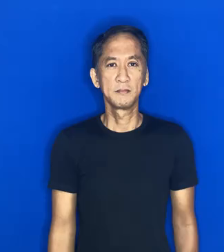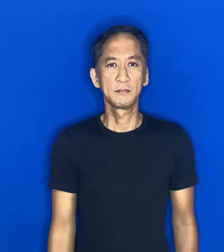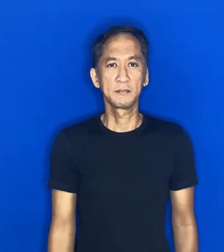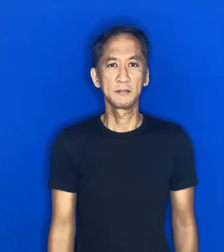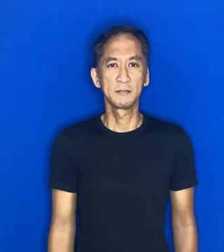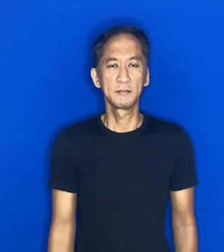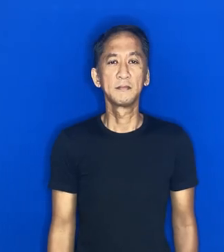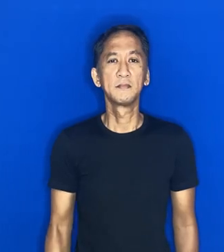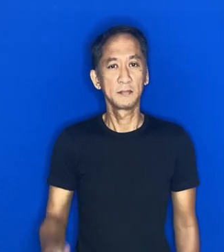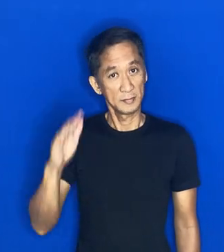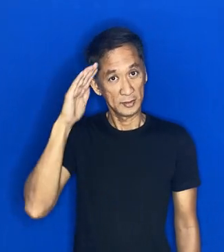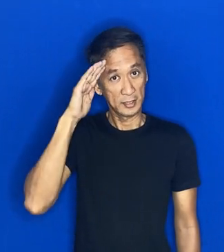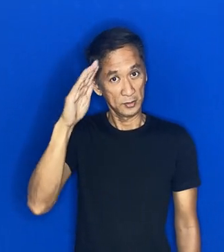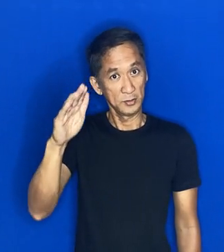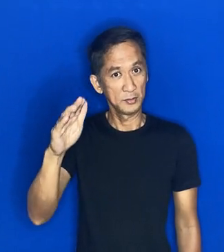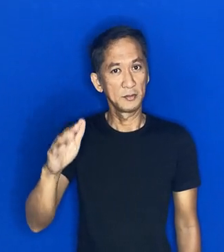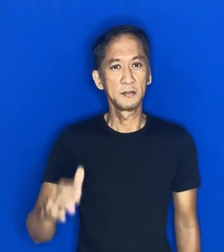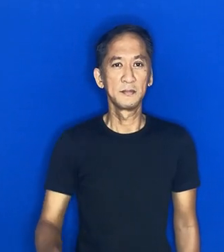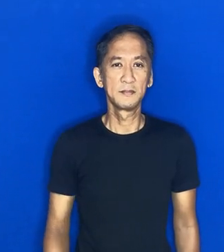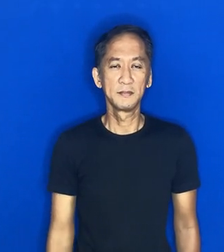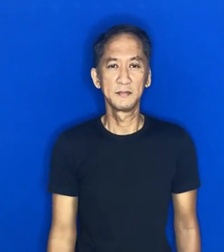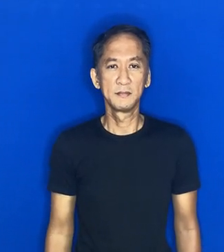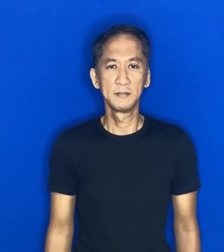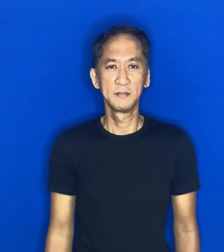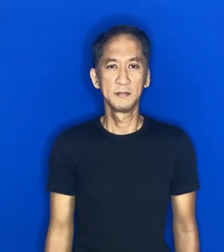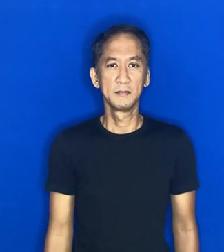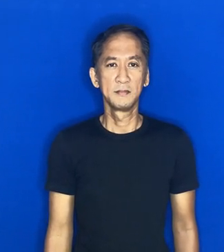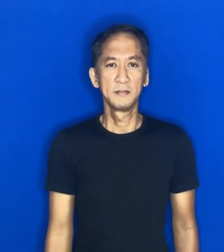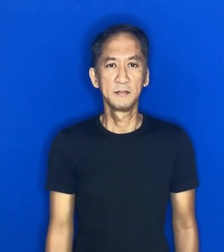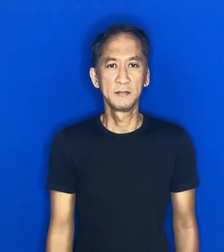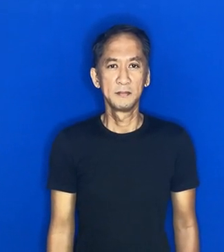hello